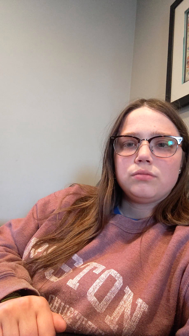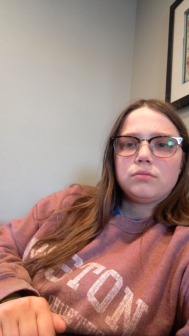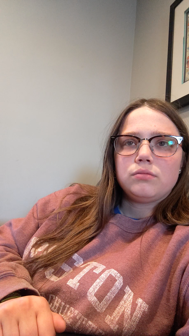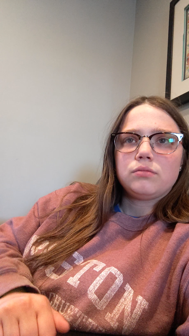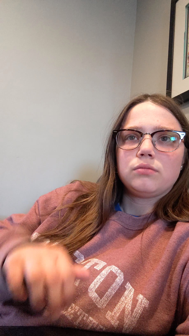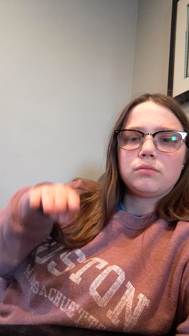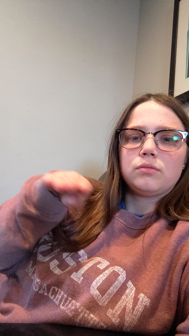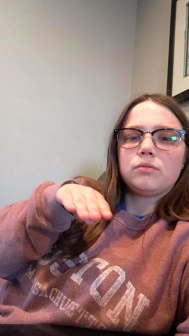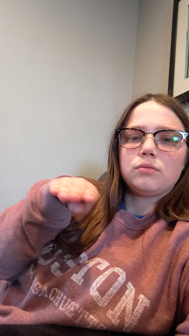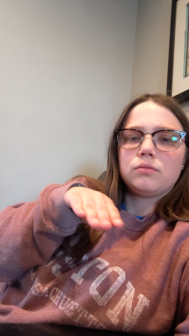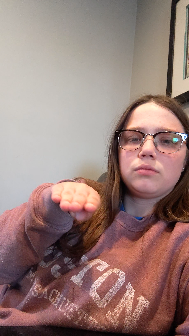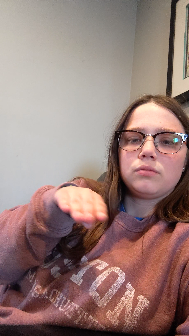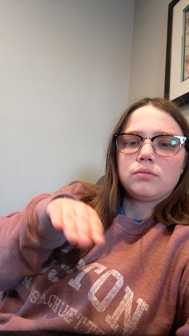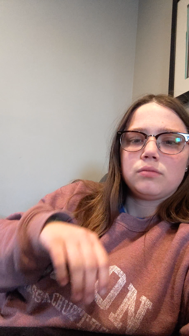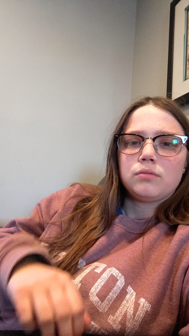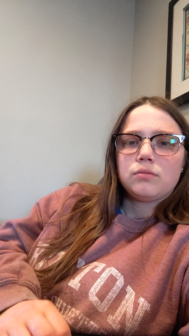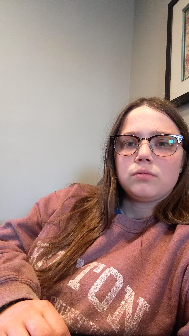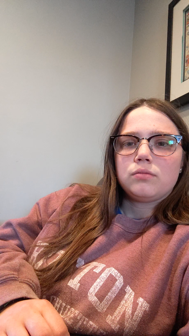boots